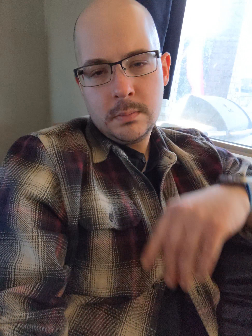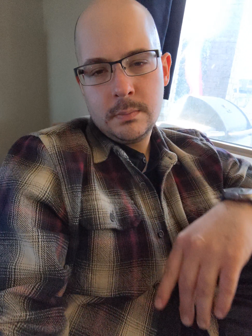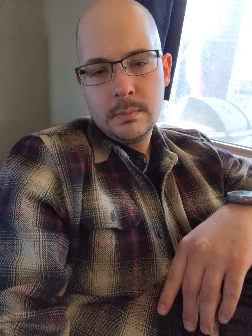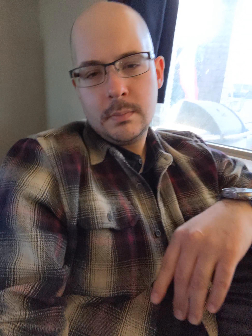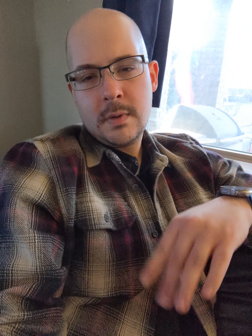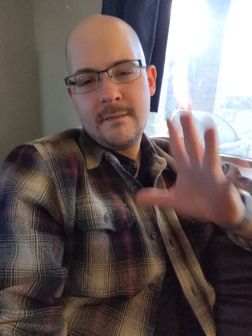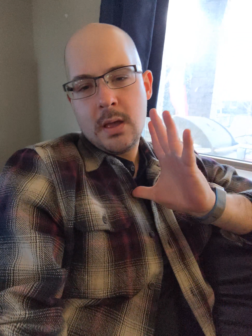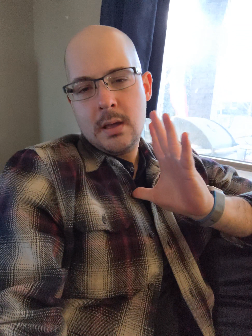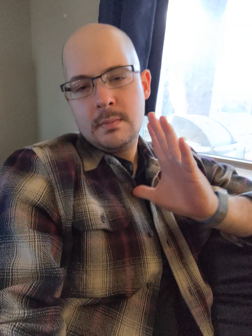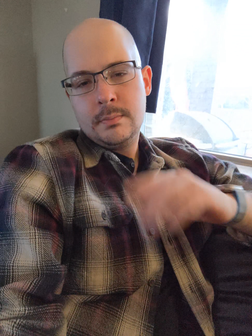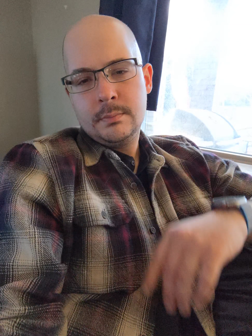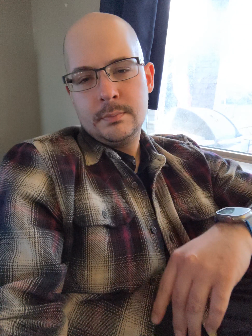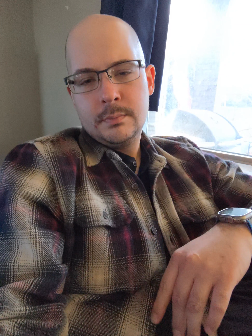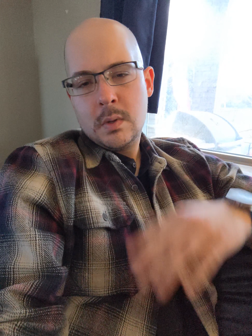fine